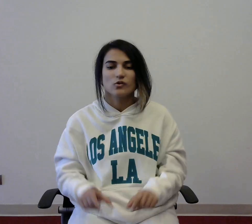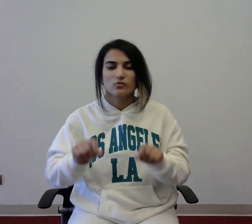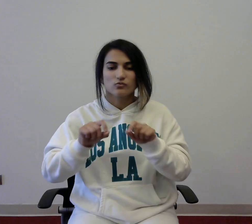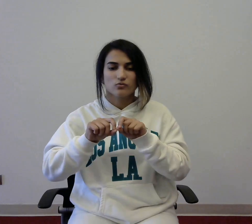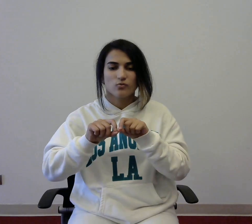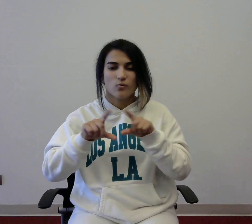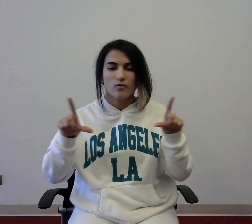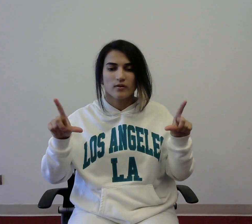məktəb